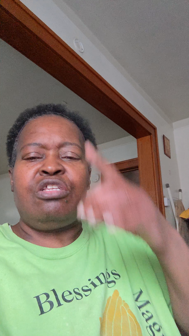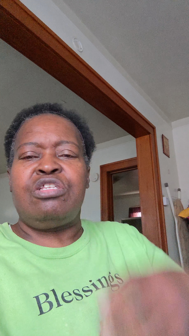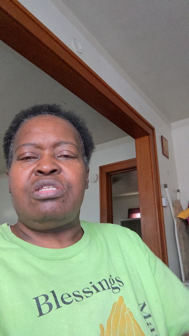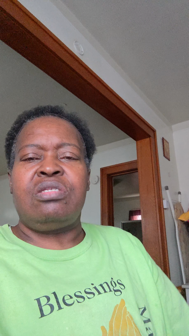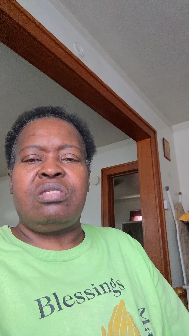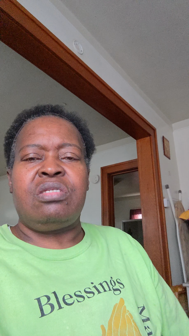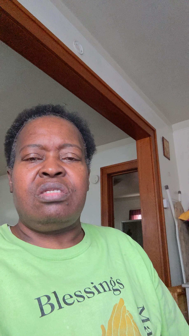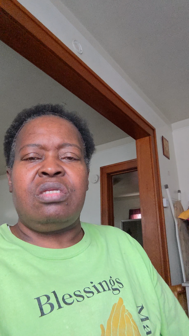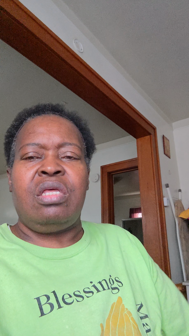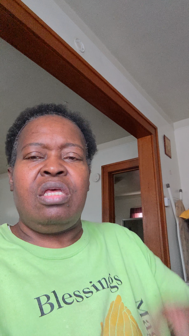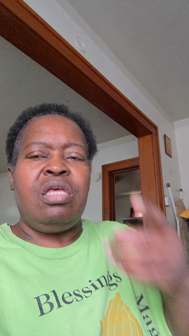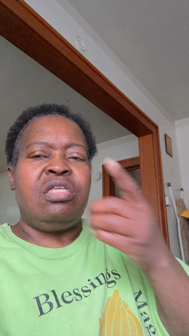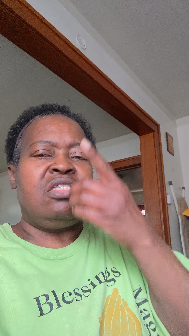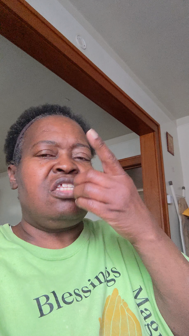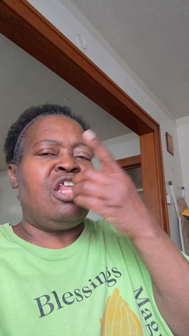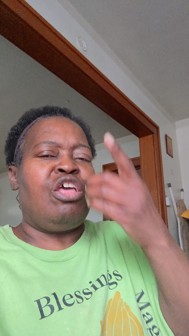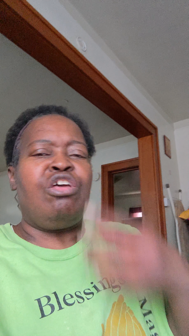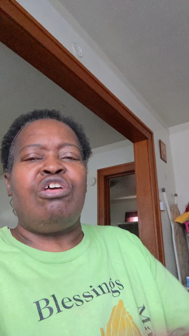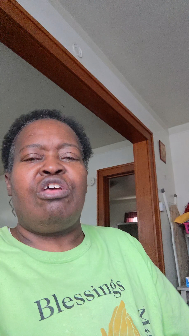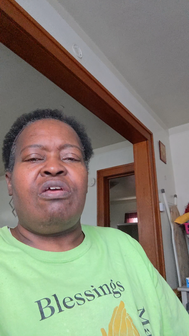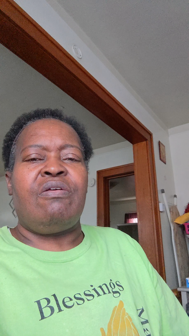dinner